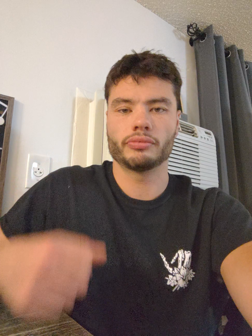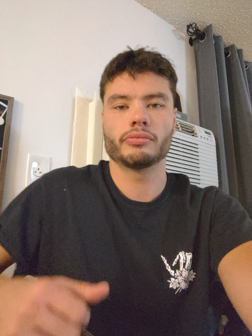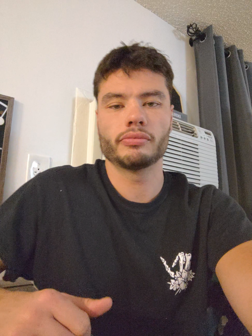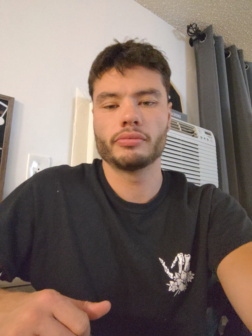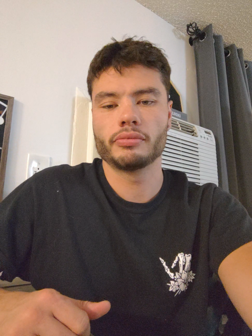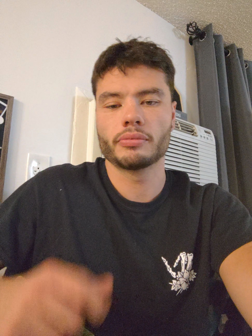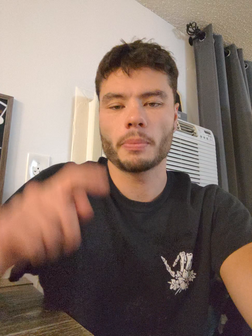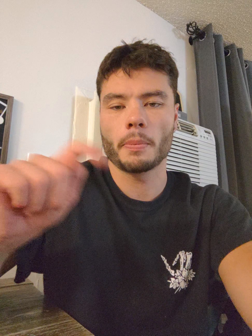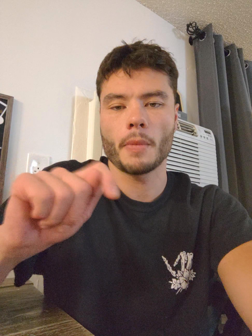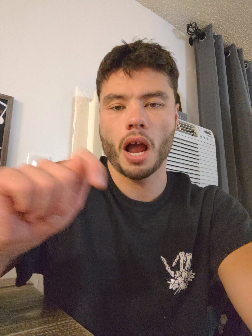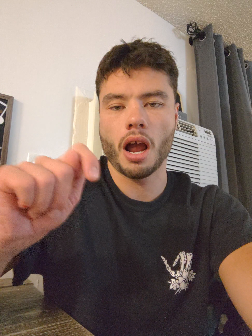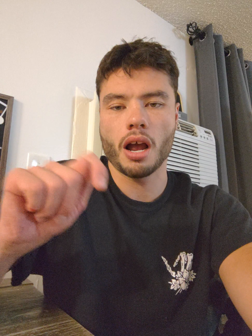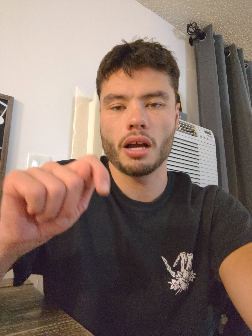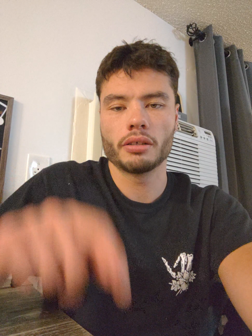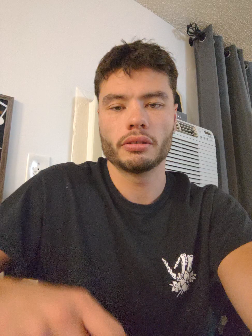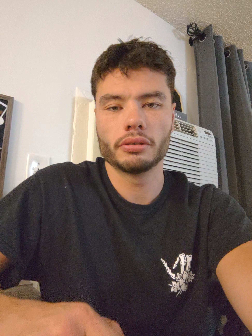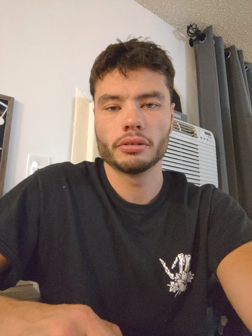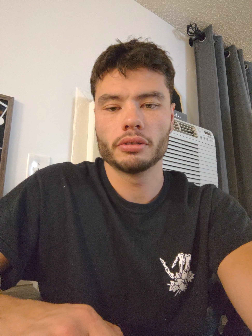potty